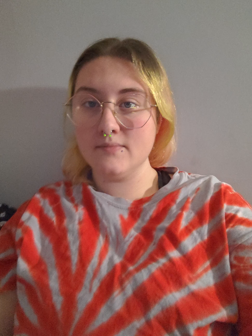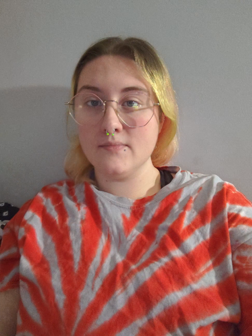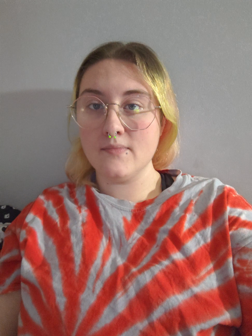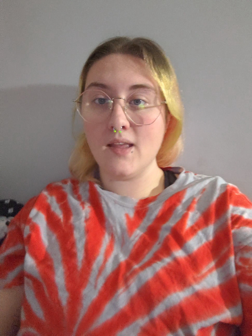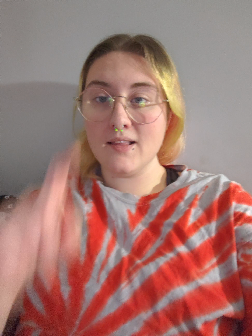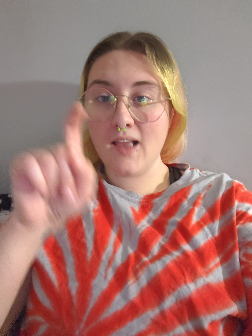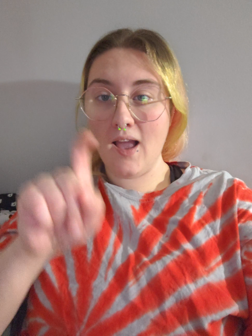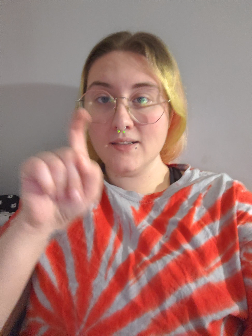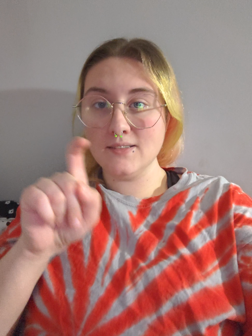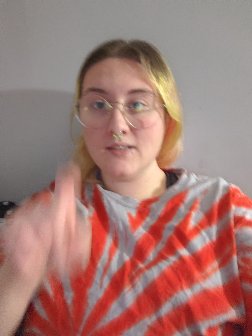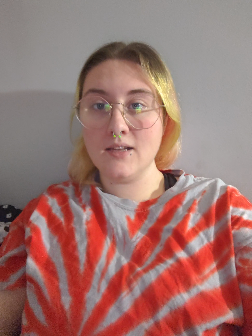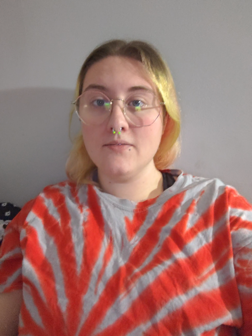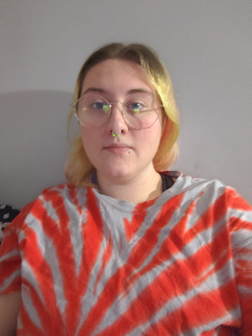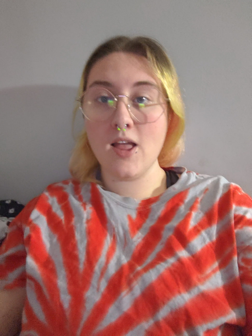closet